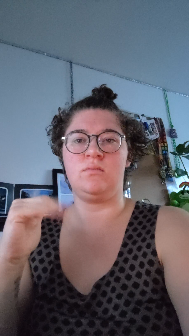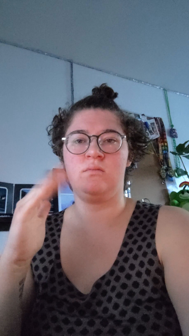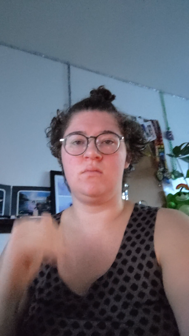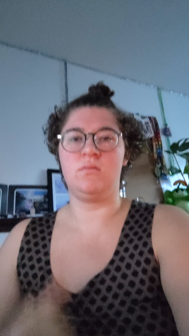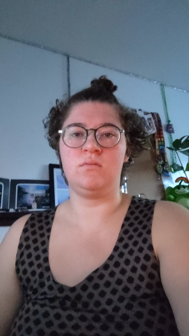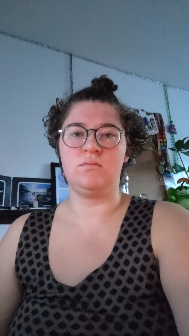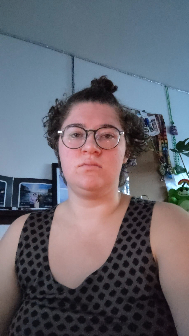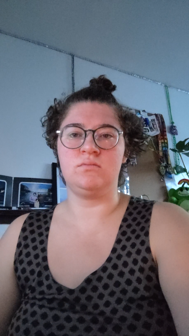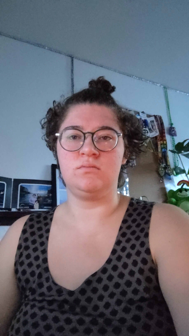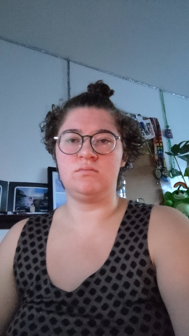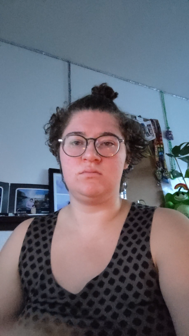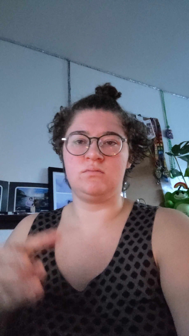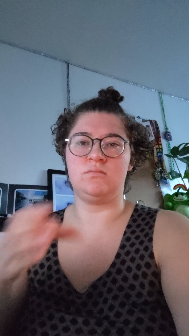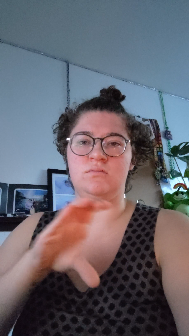pour